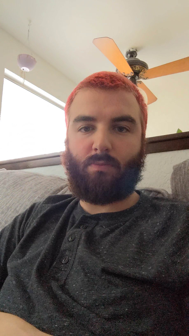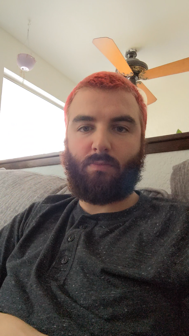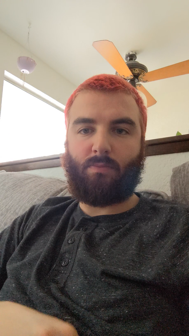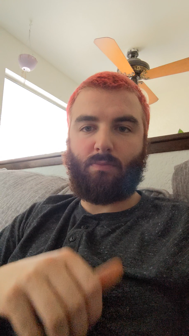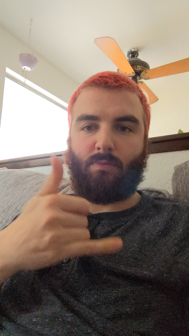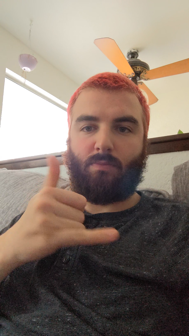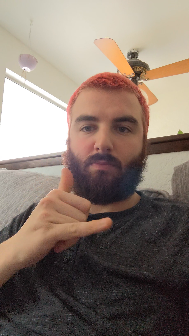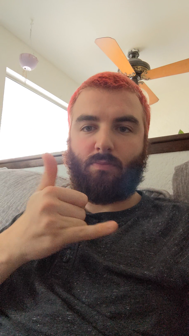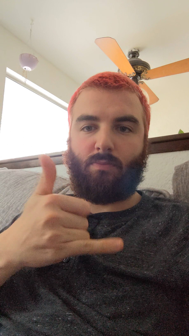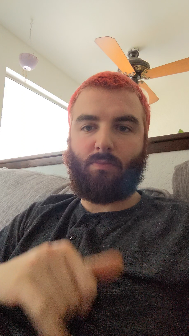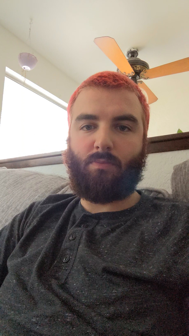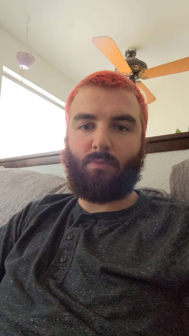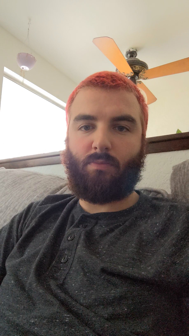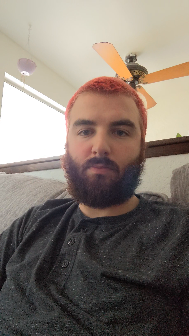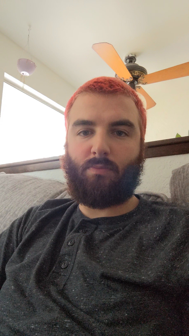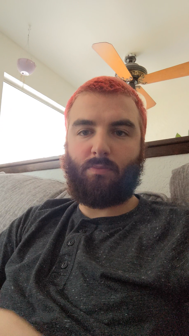play